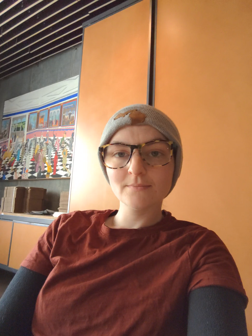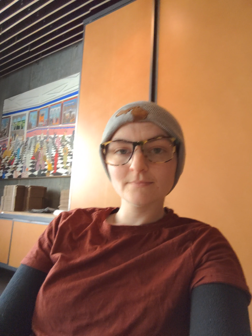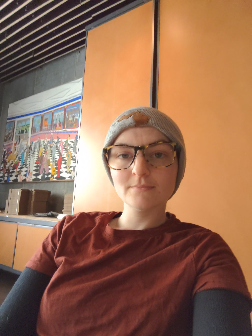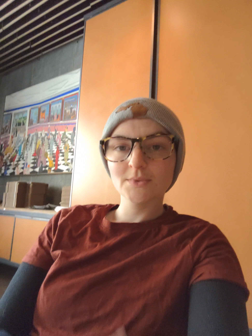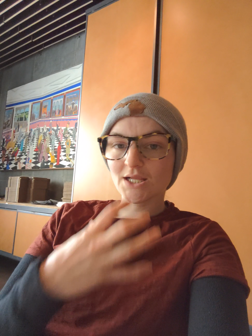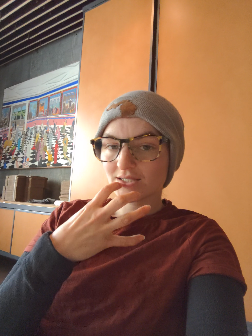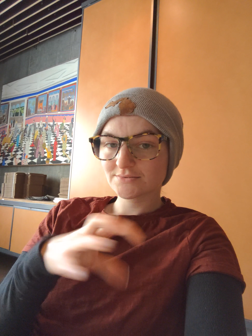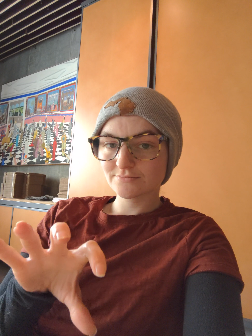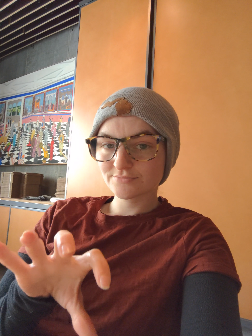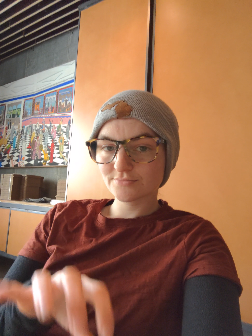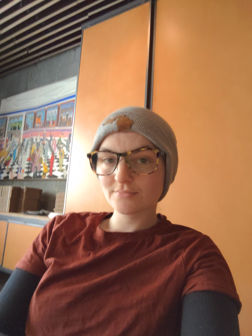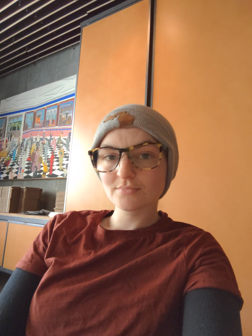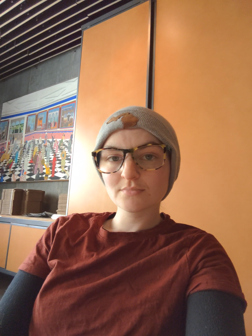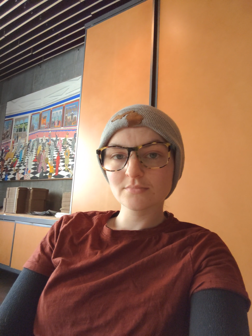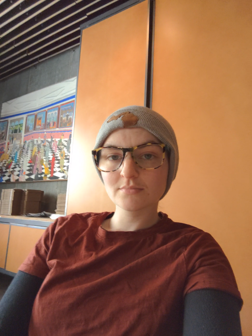hot